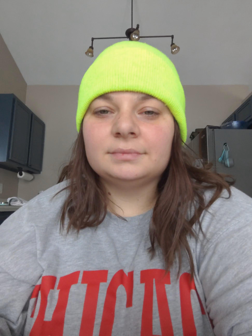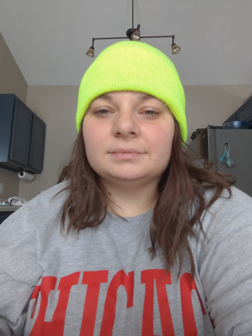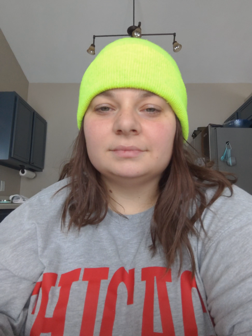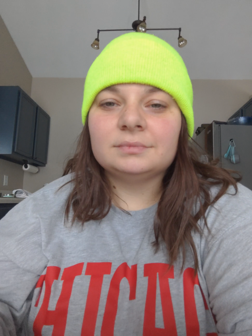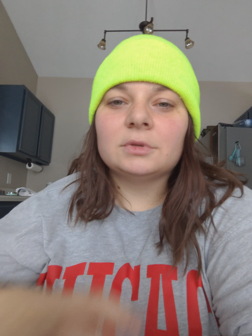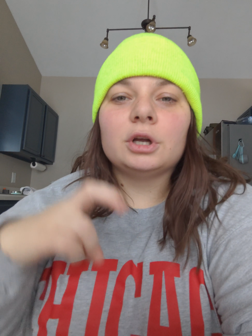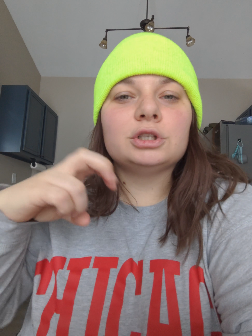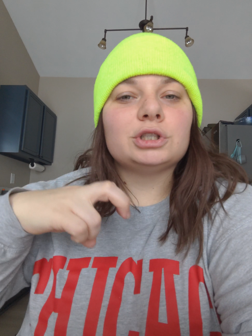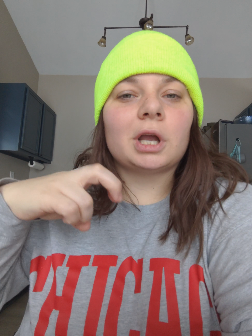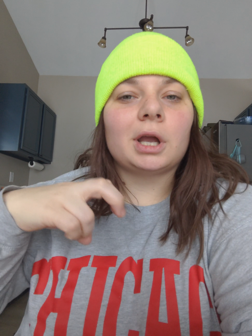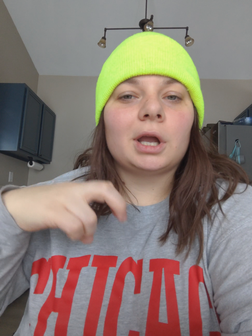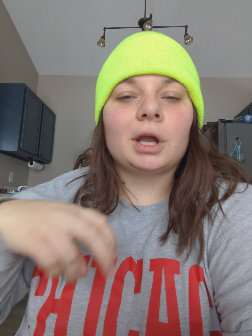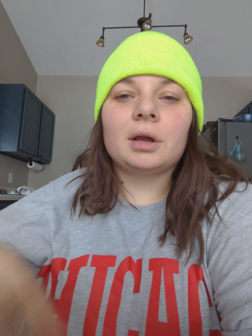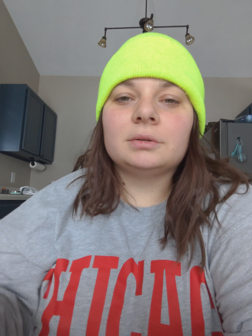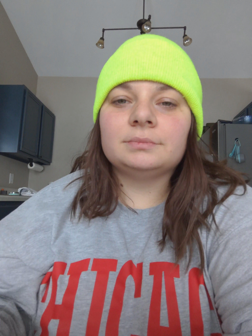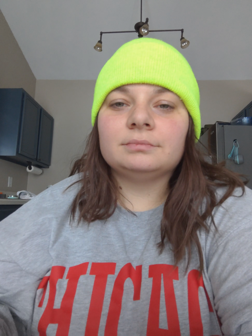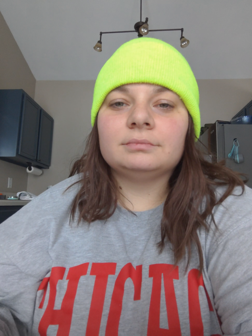chair